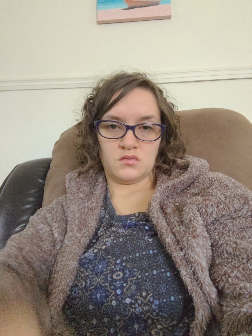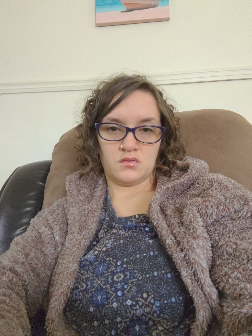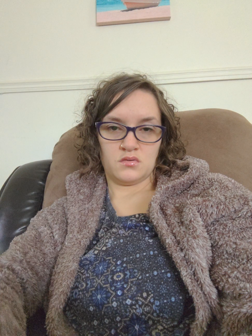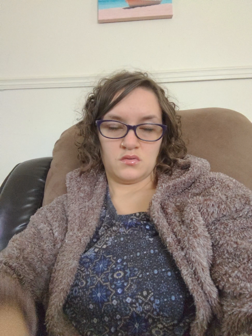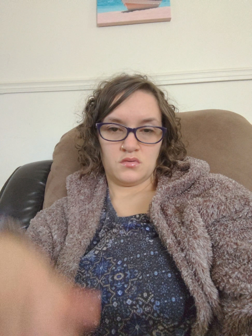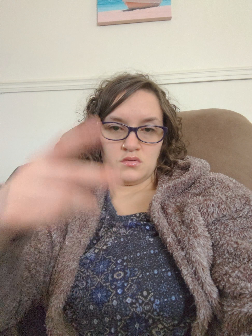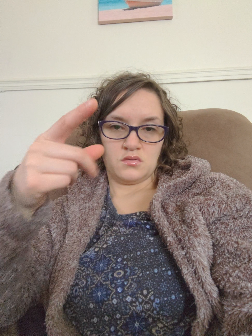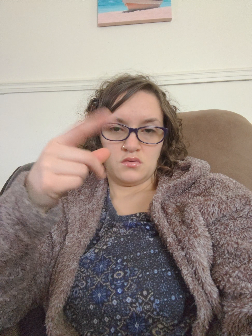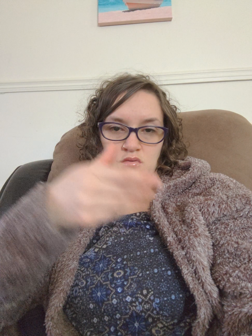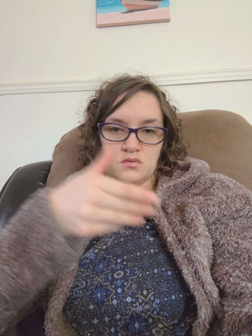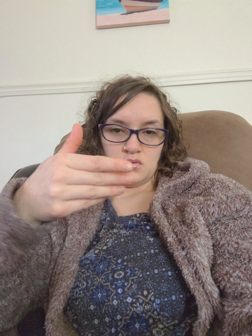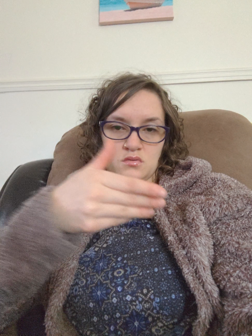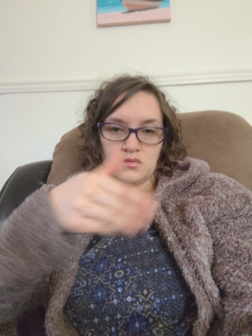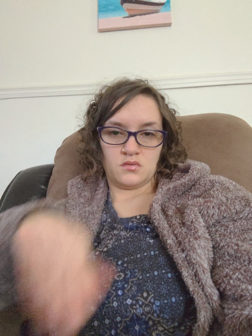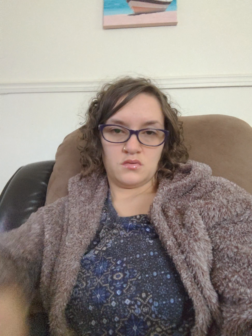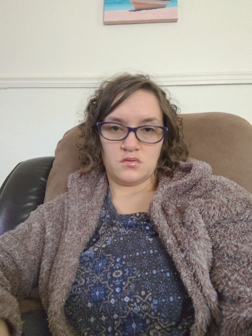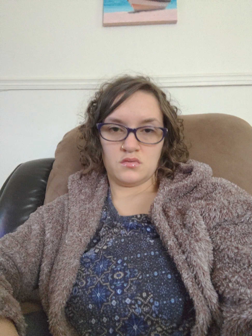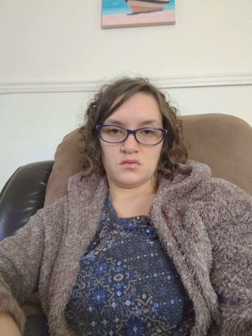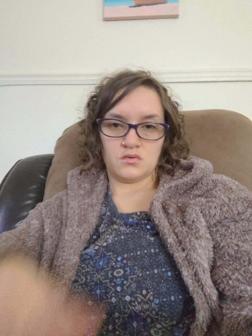puppy